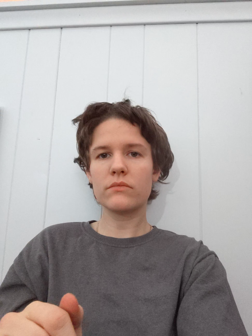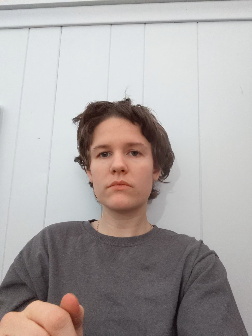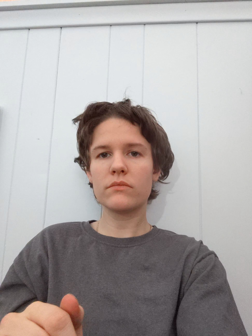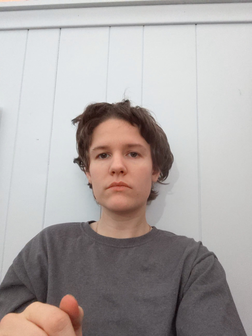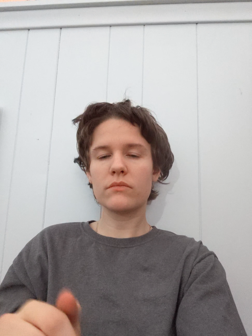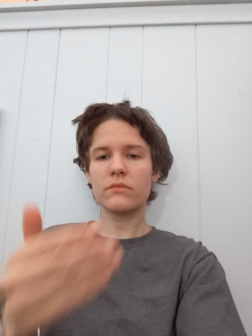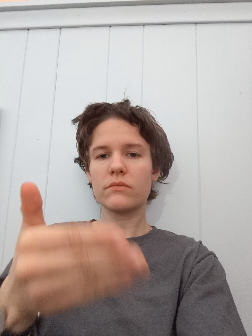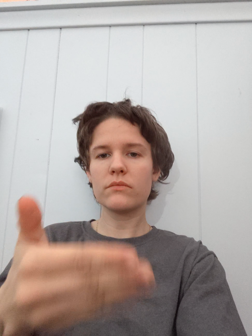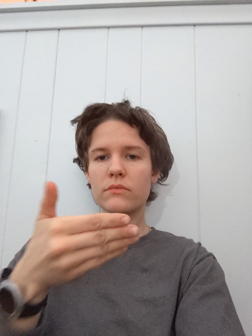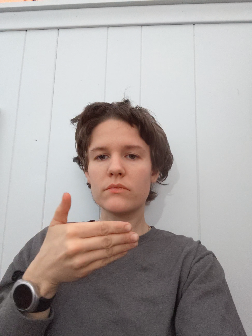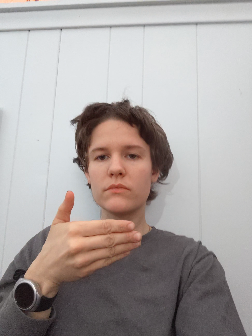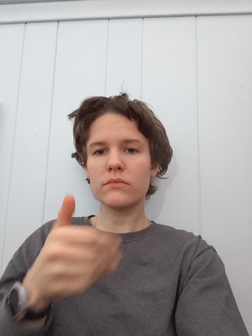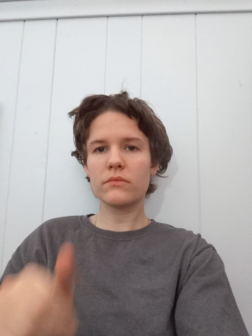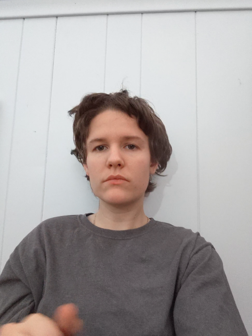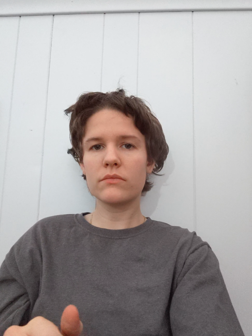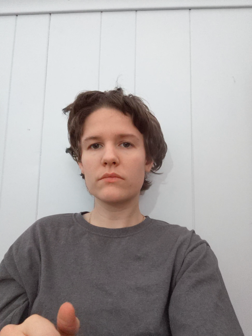before